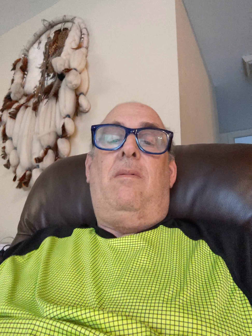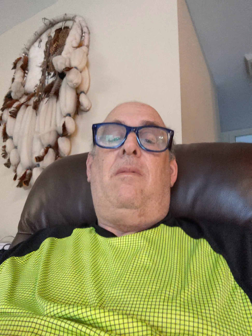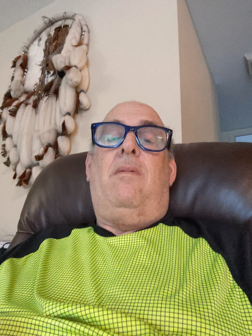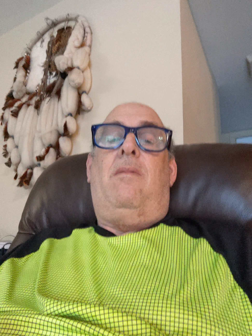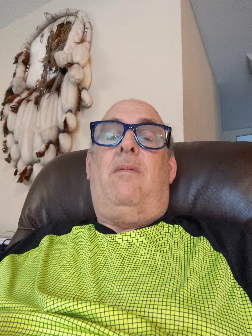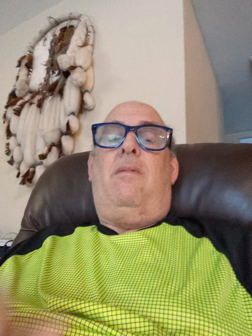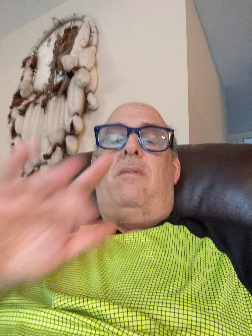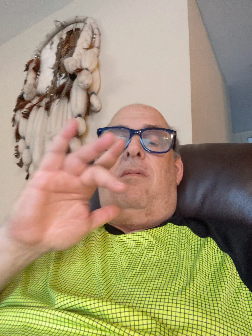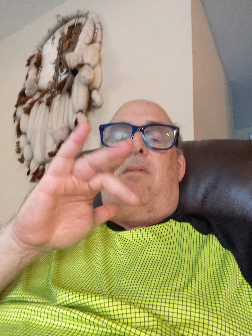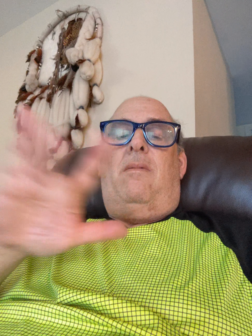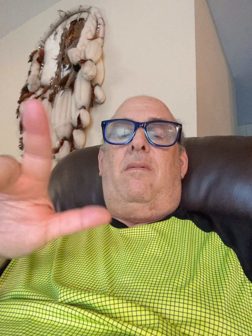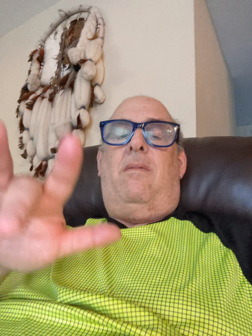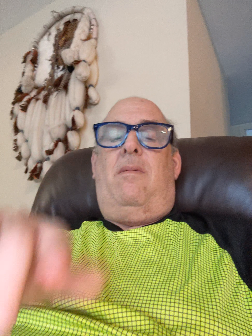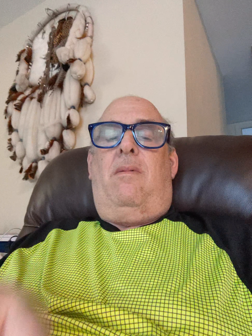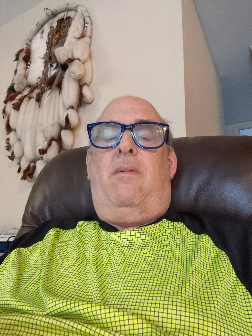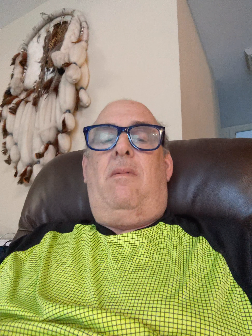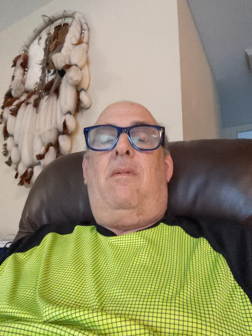empty